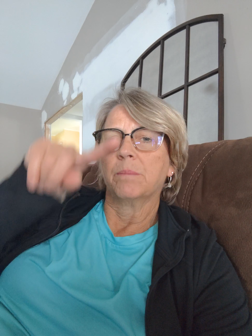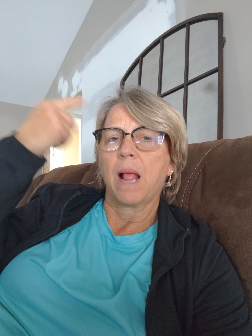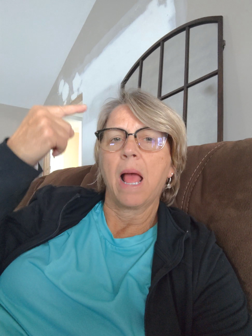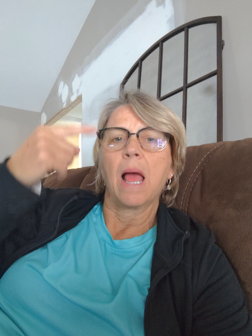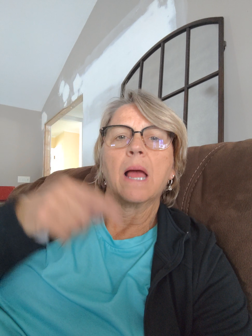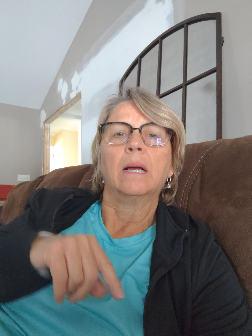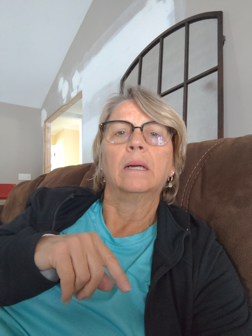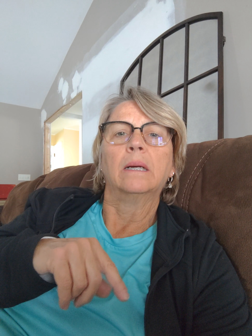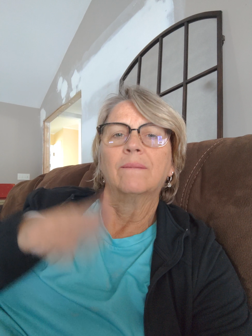black